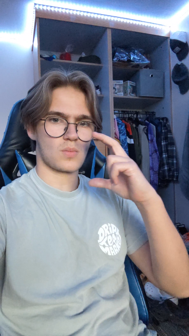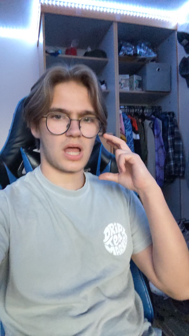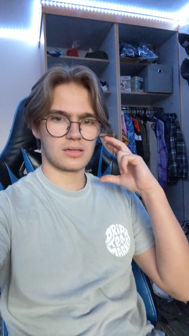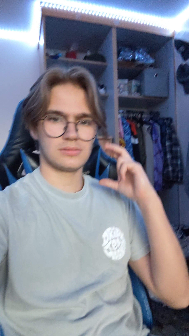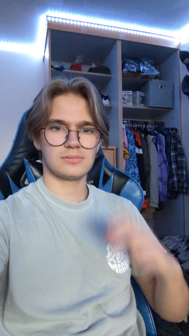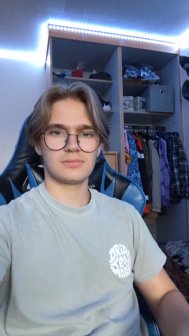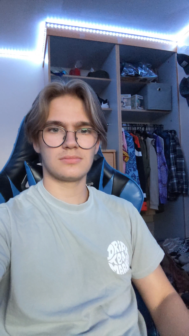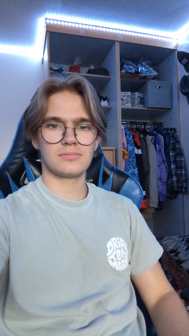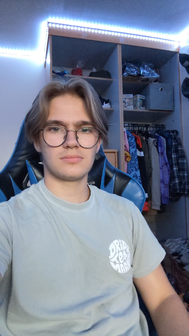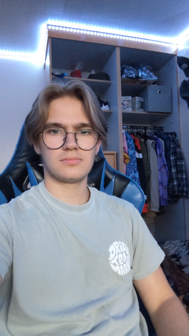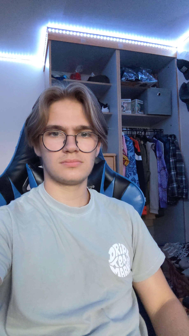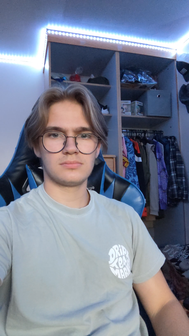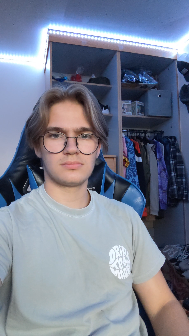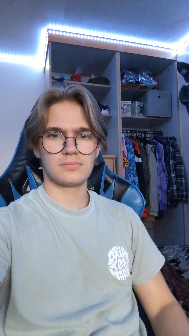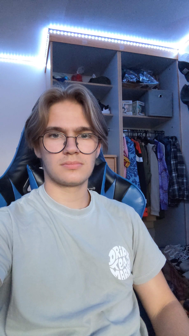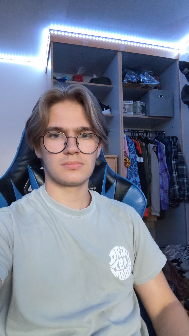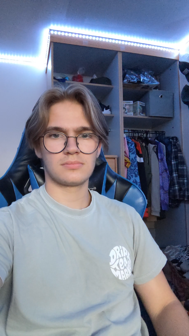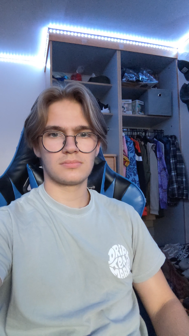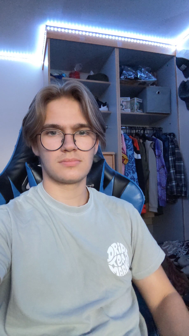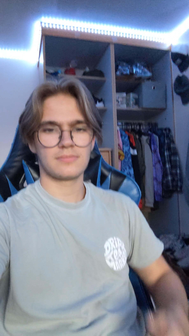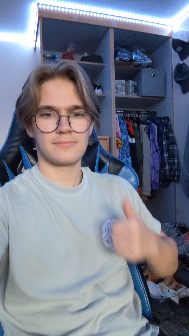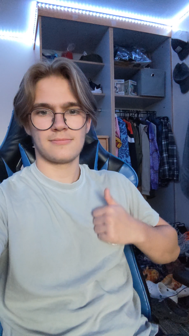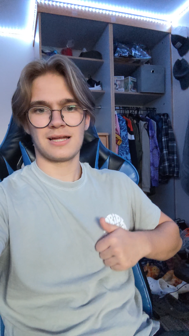bathtub